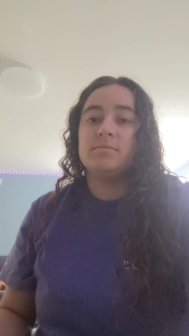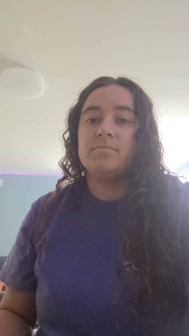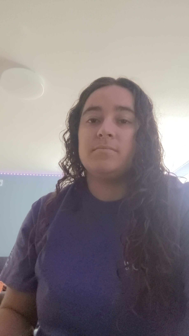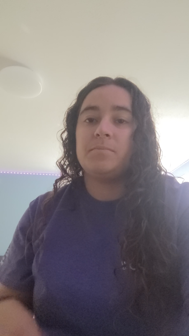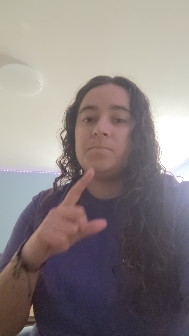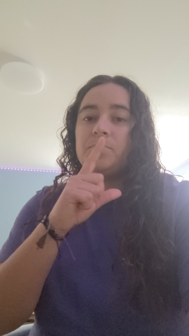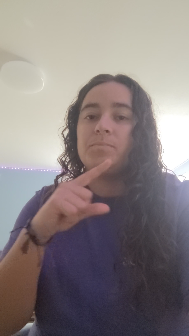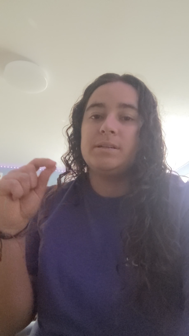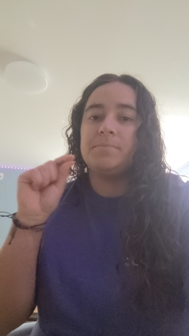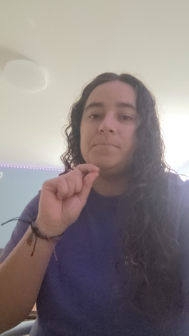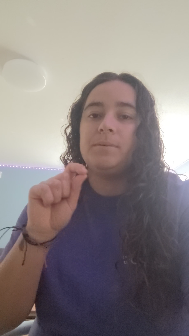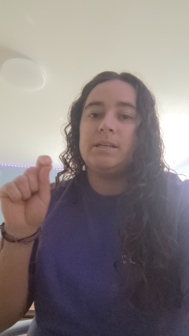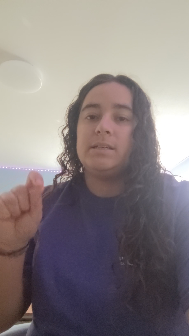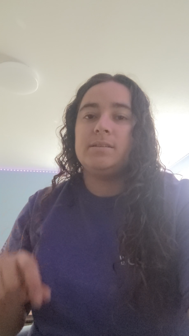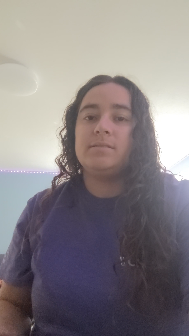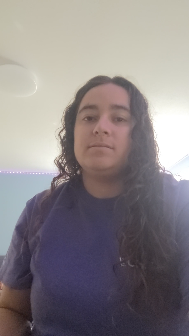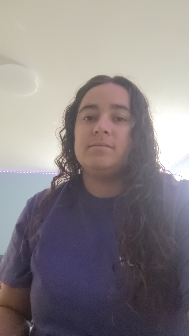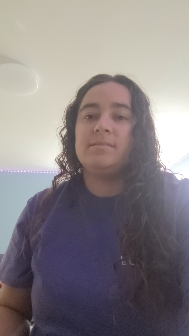peas